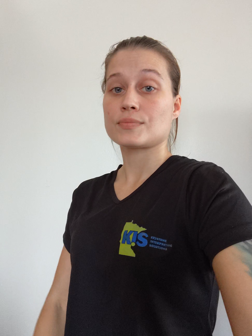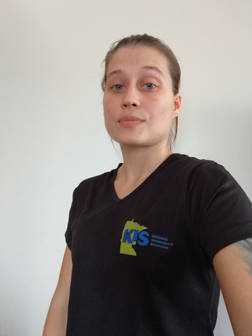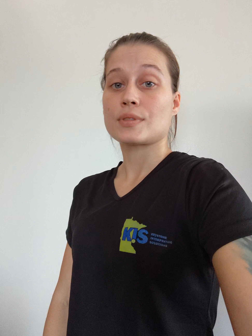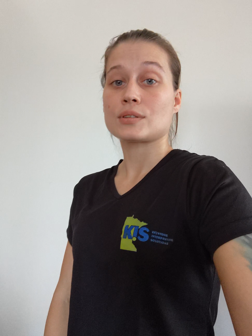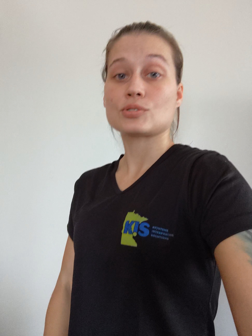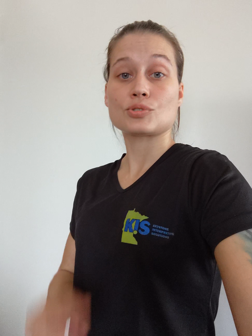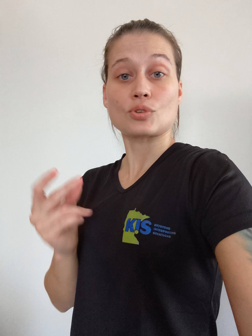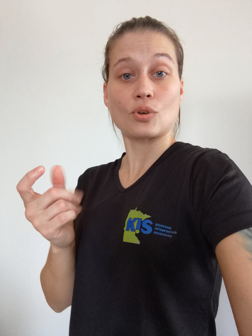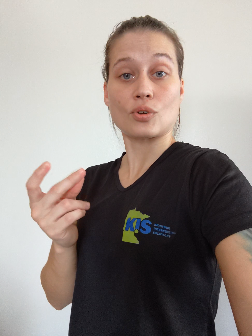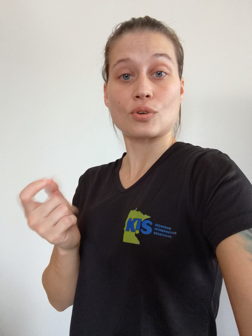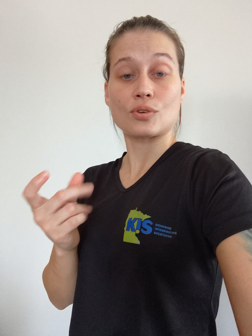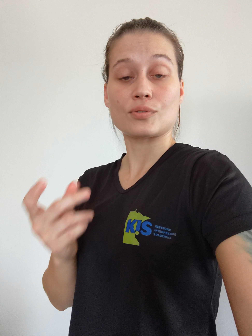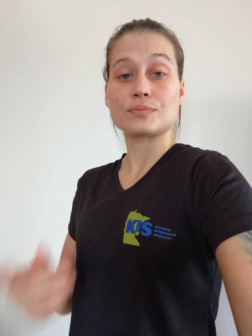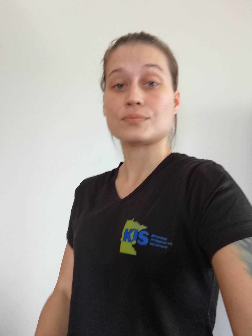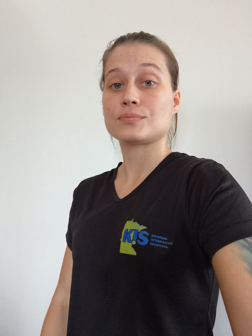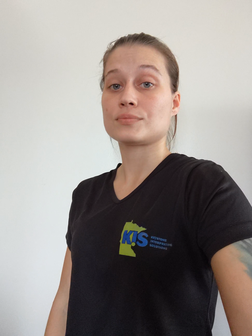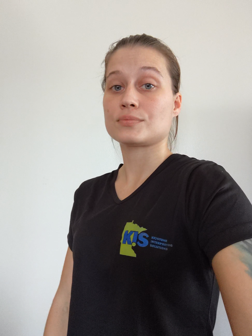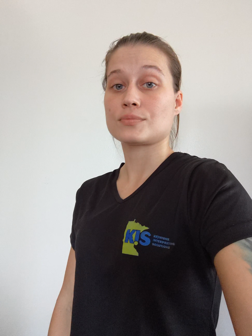dog